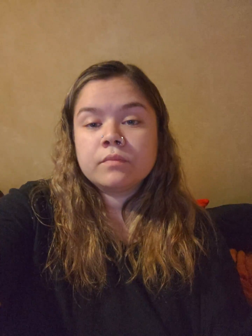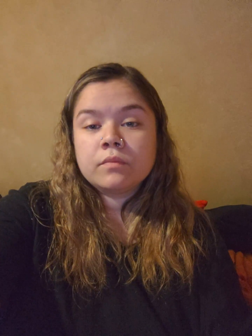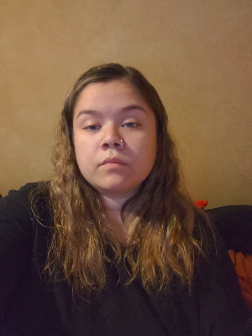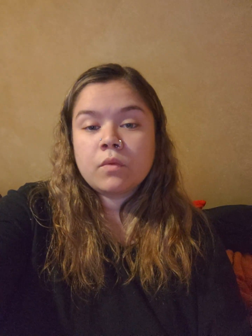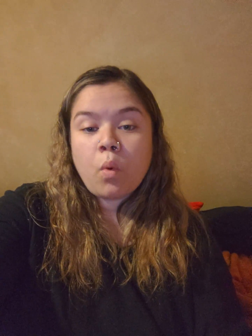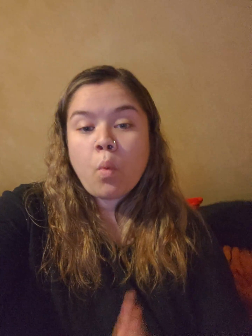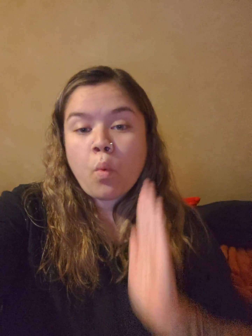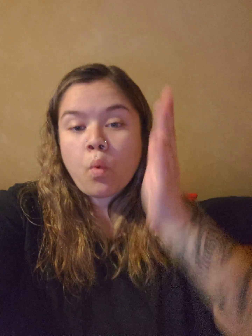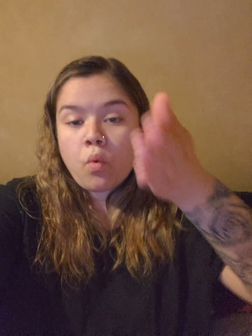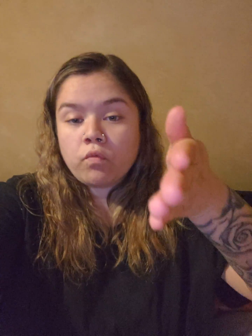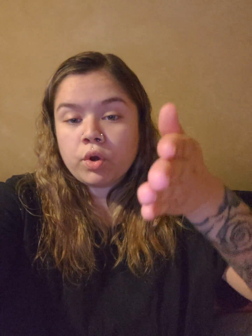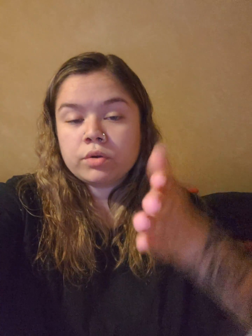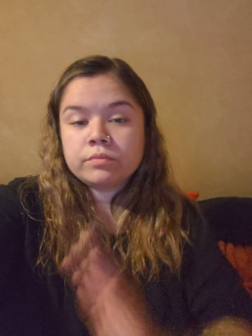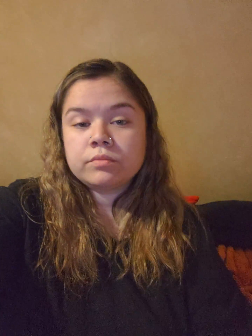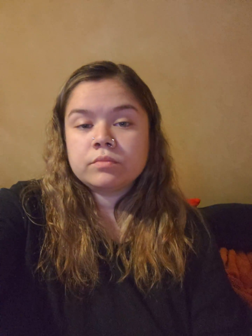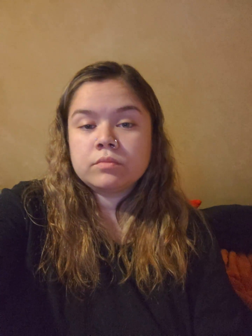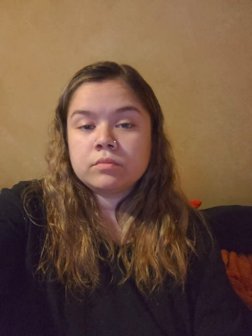over